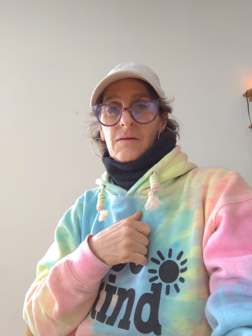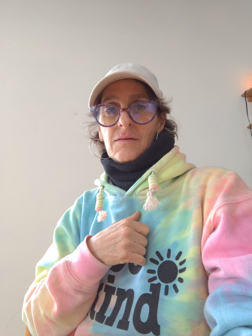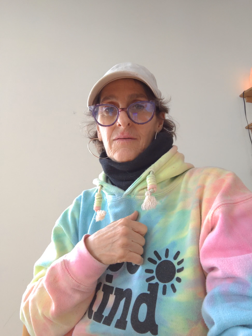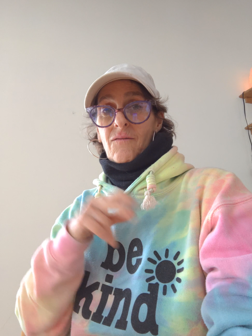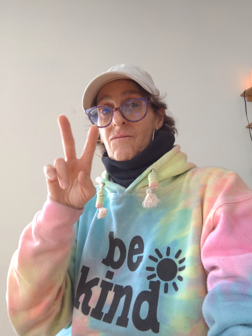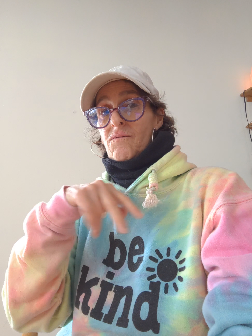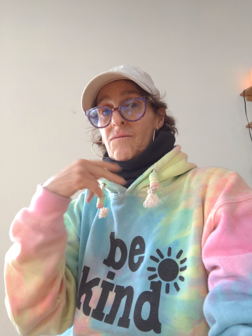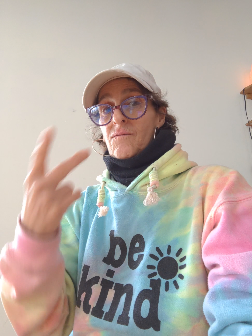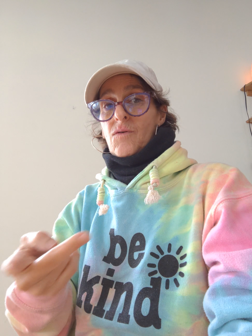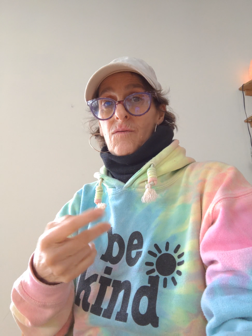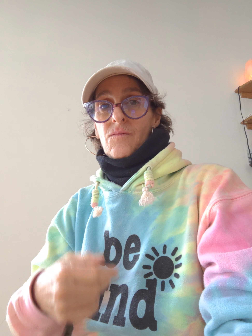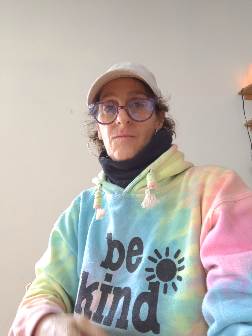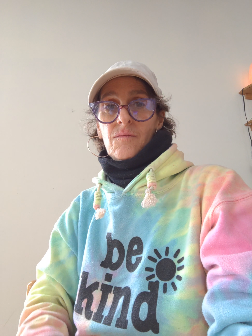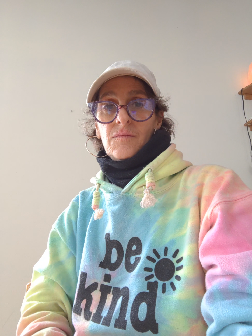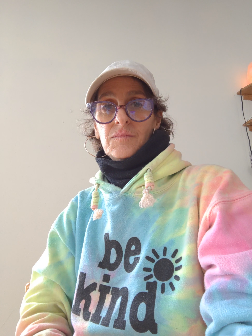fall